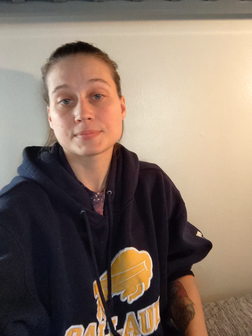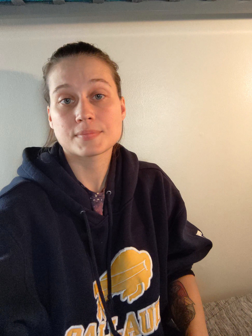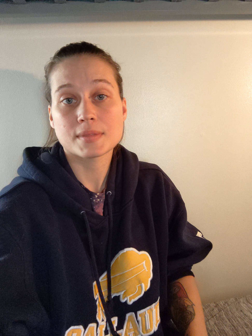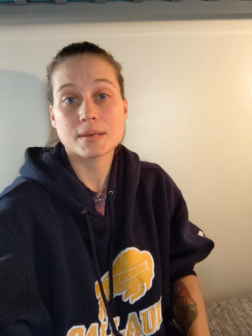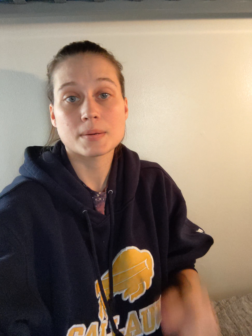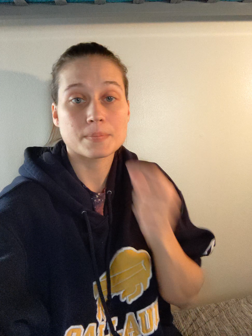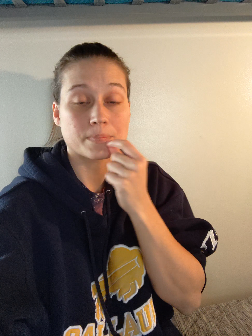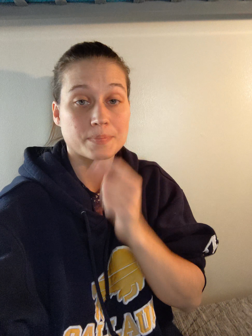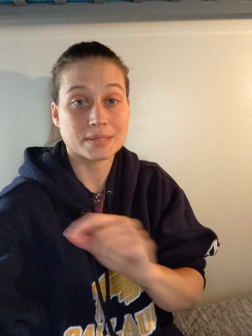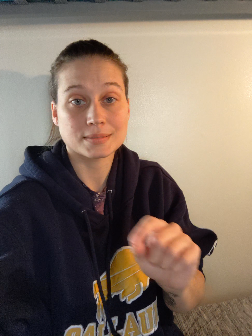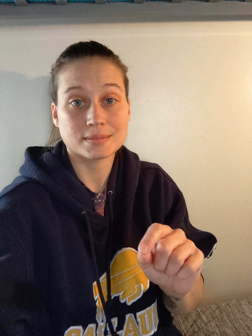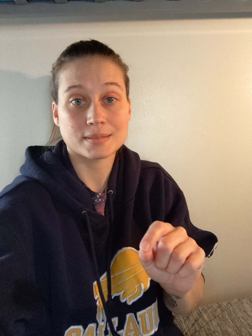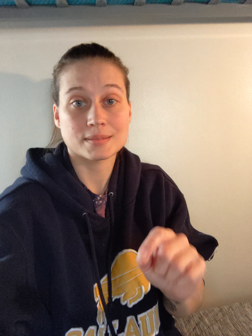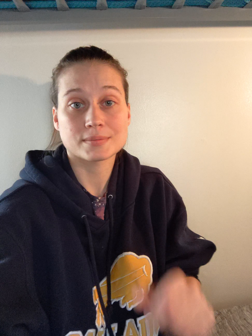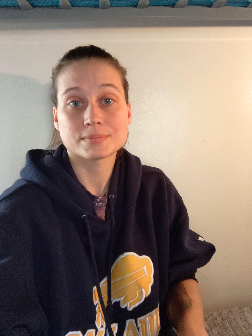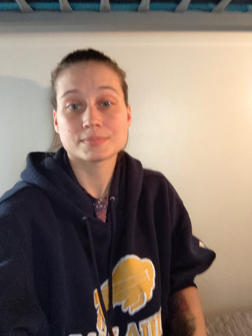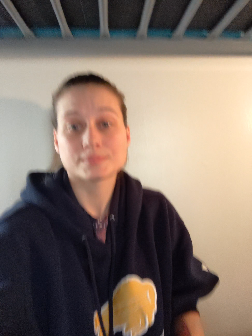pencil